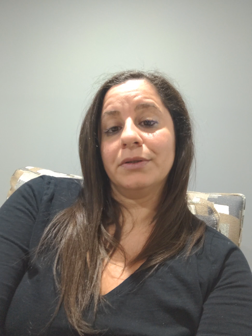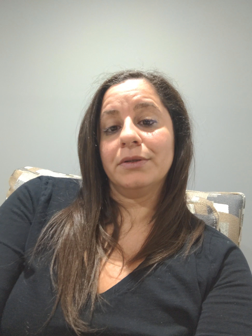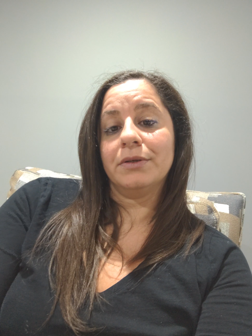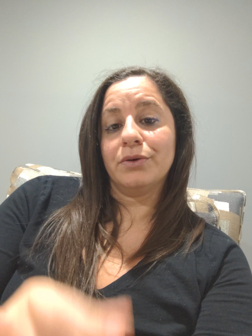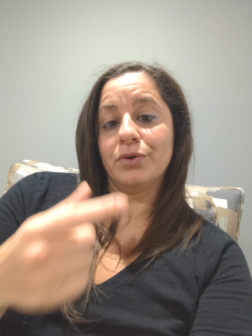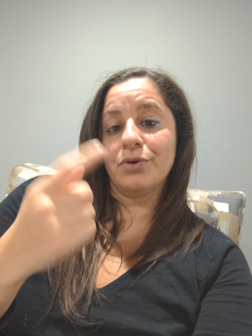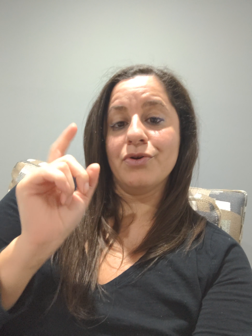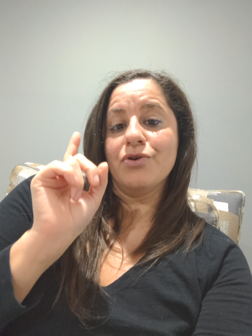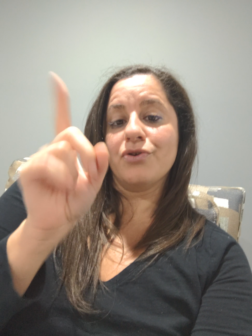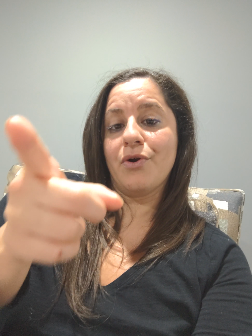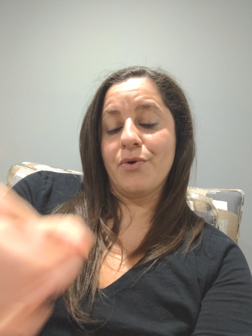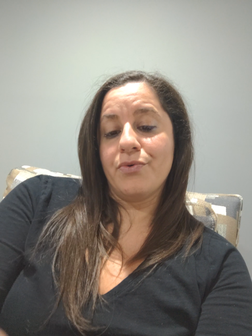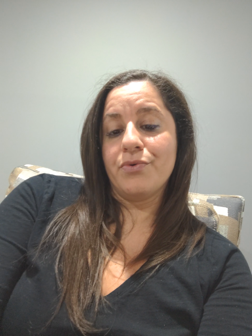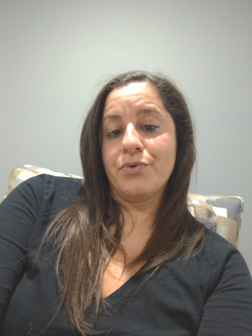go